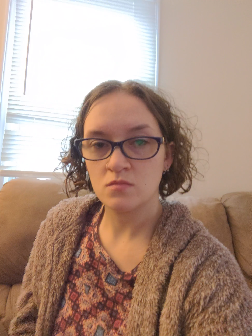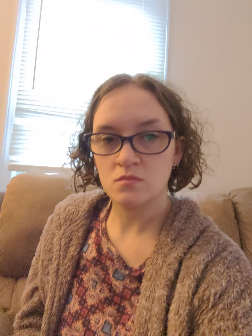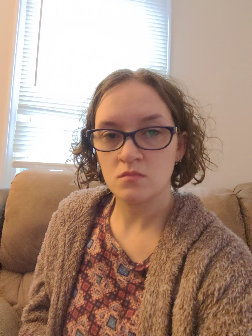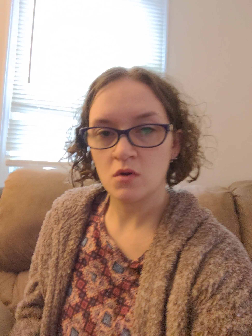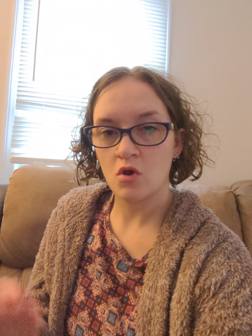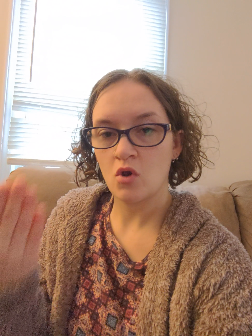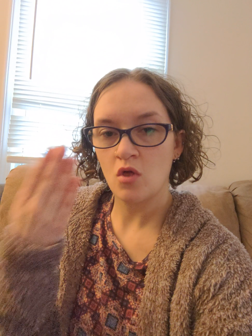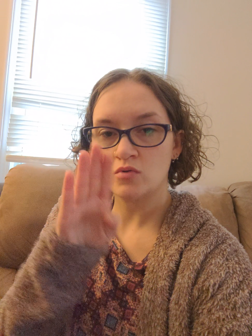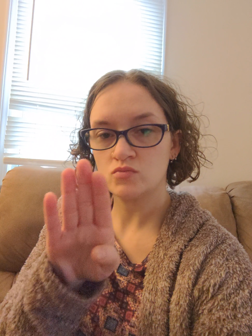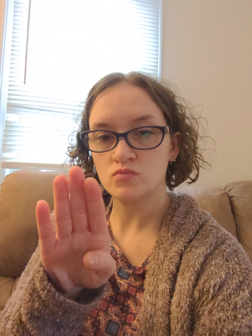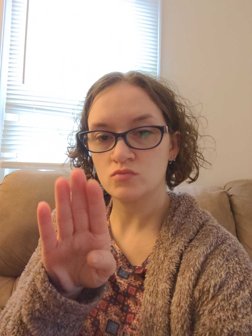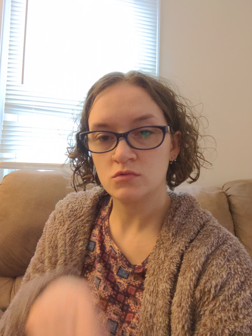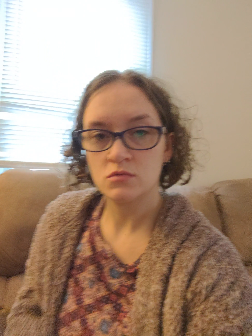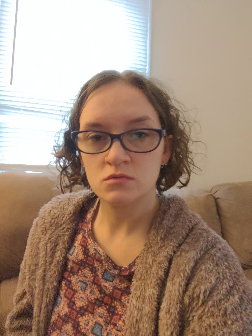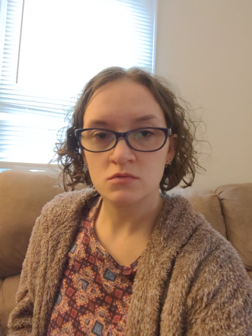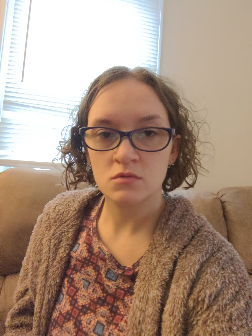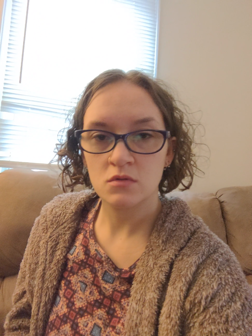close